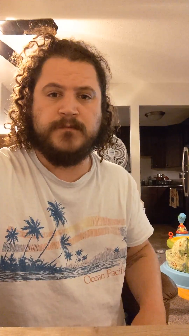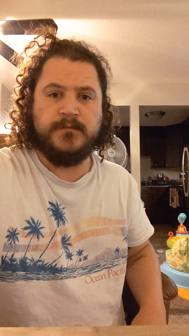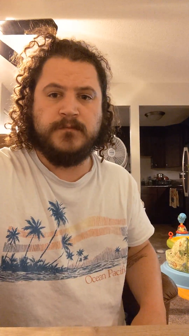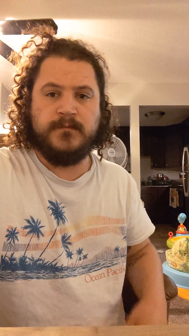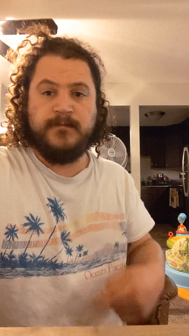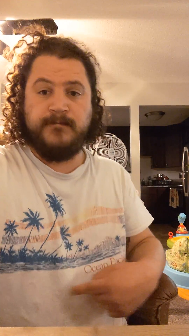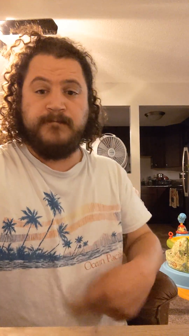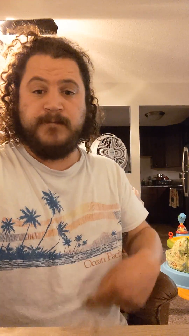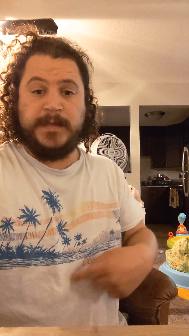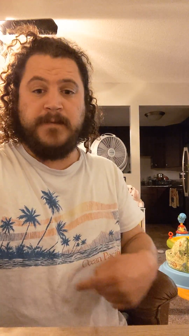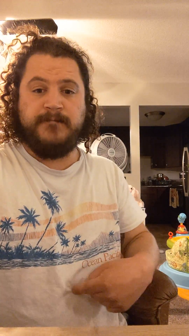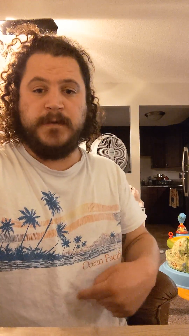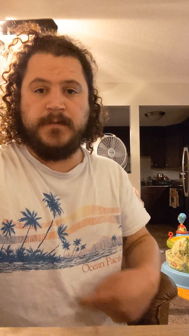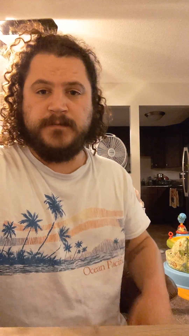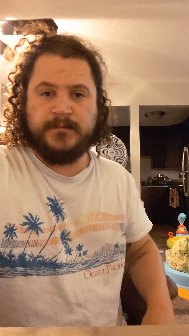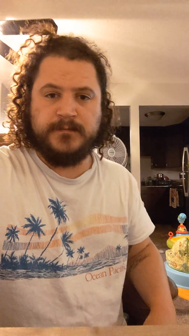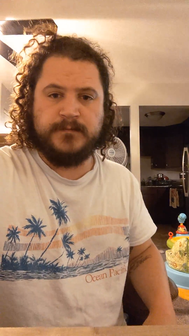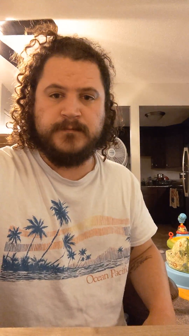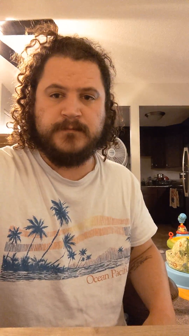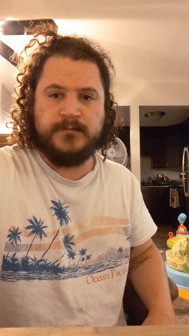belly button